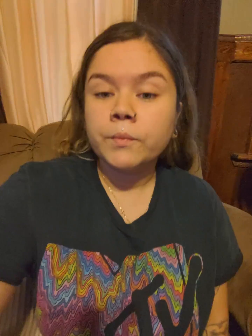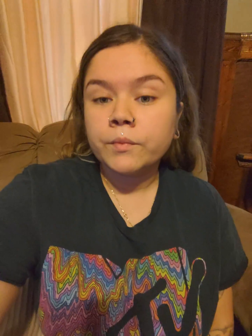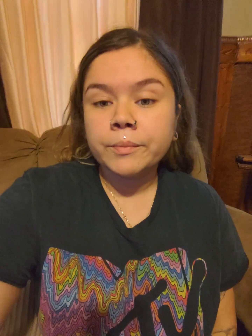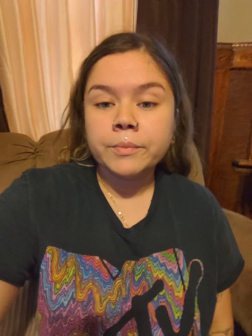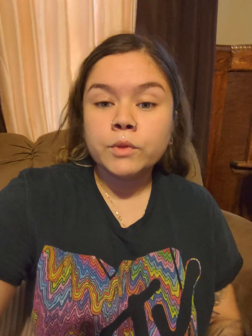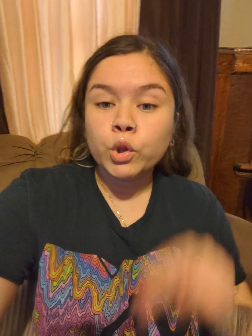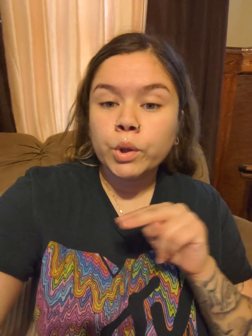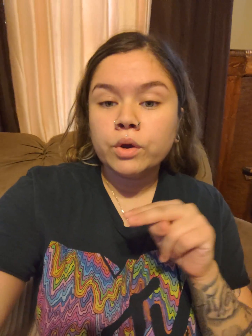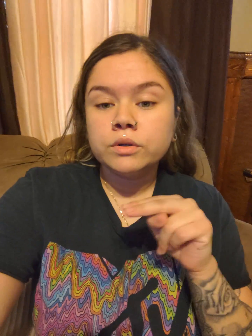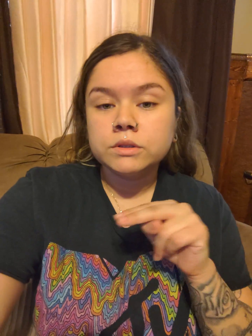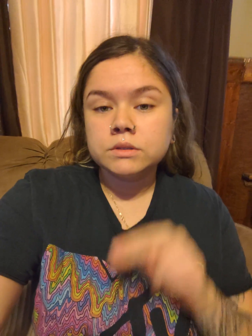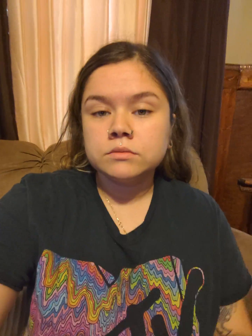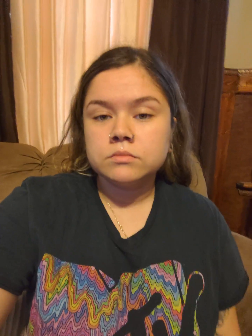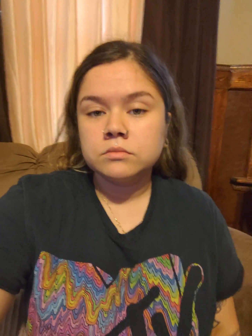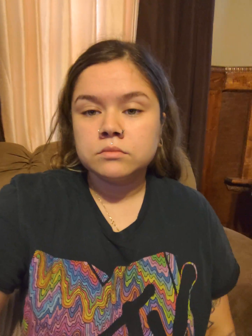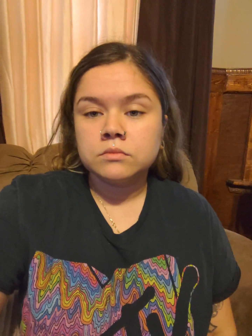nurse